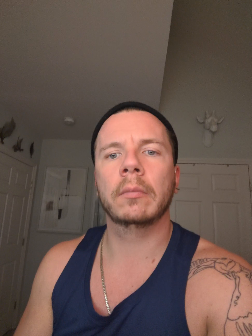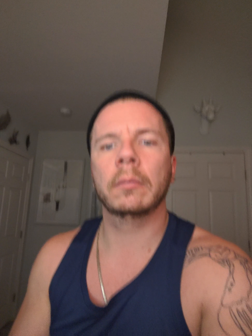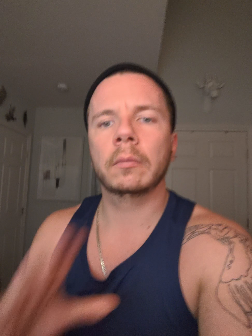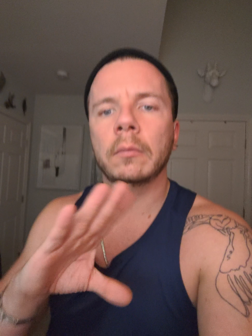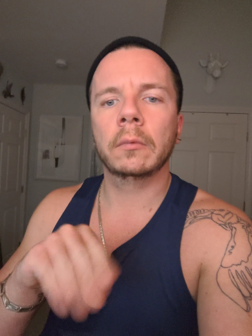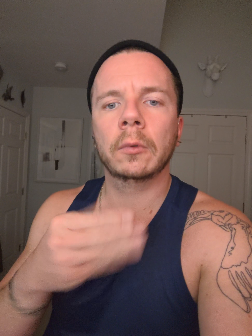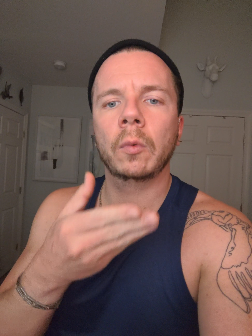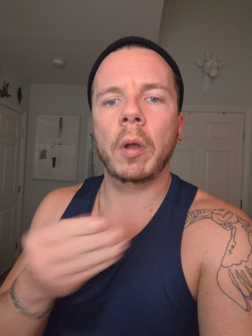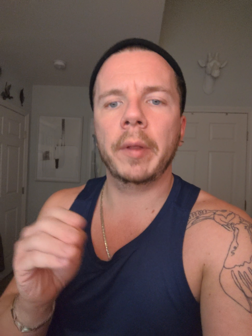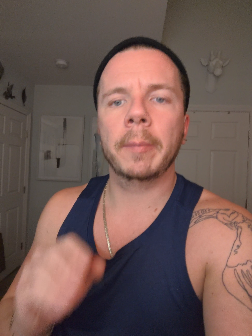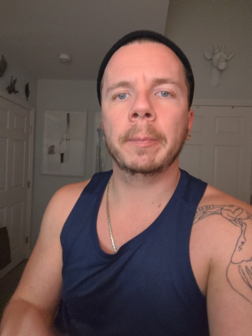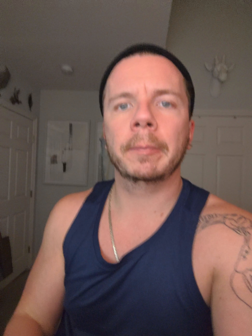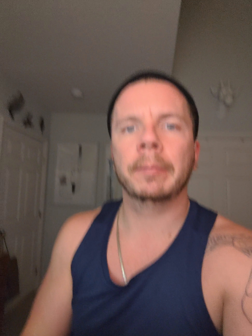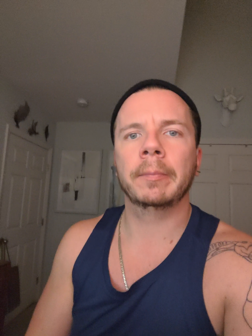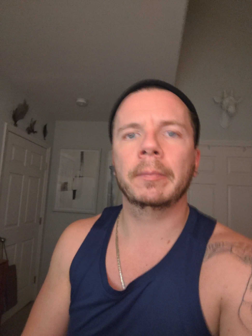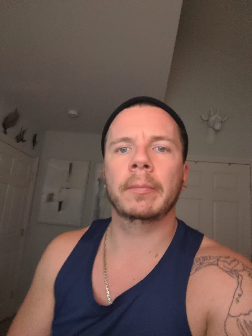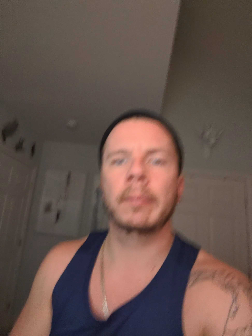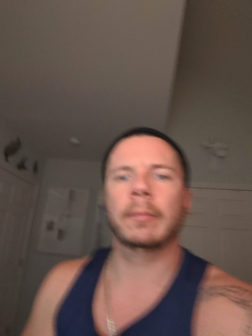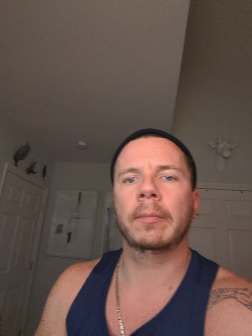story